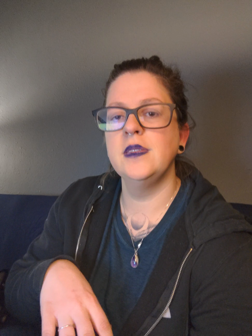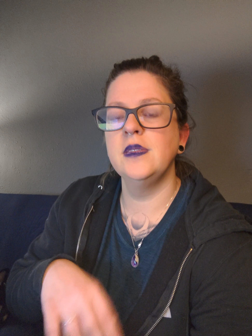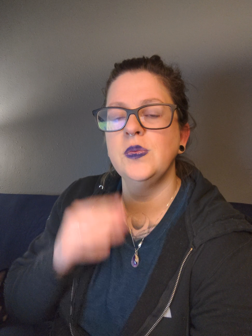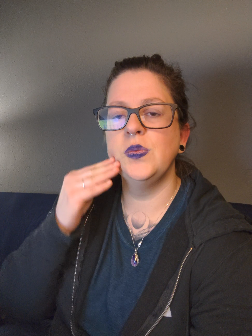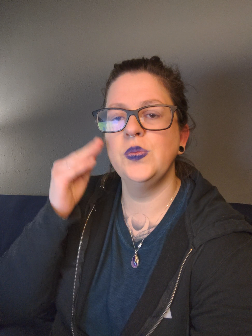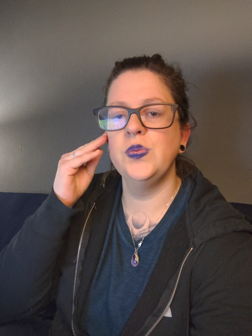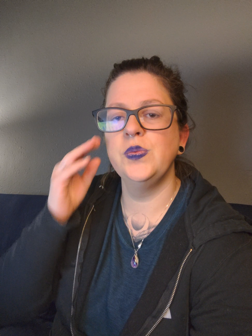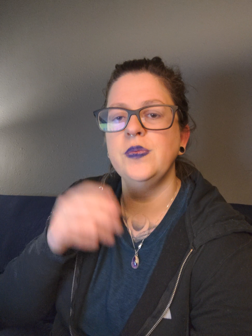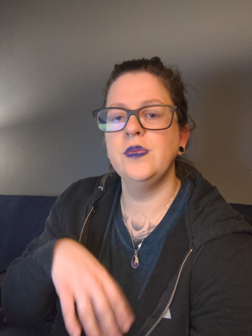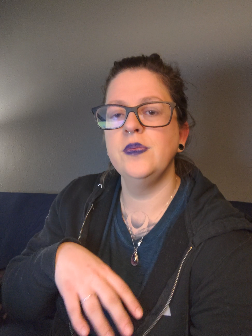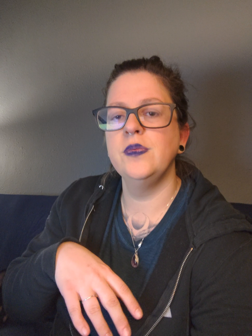home